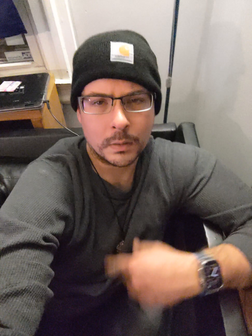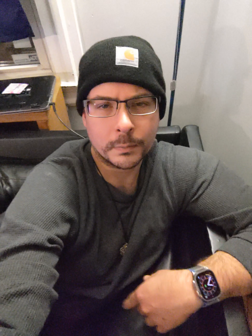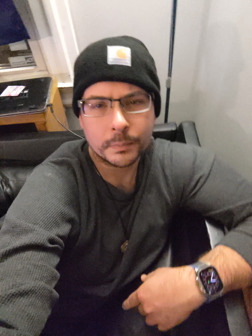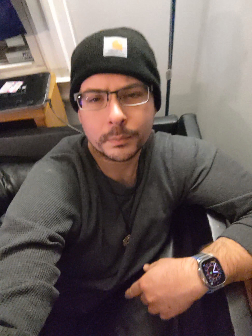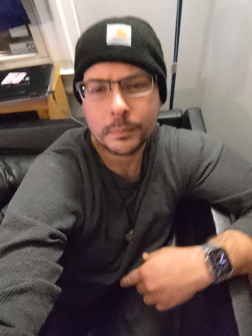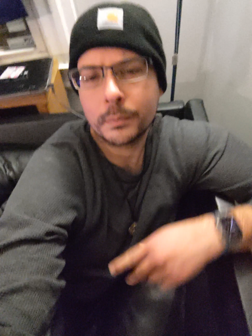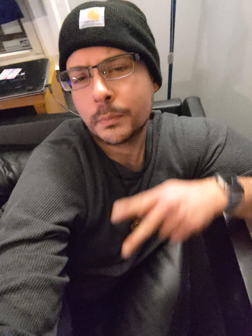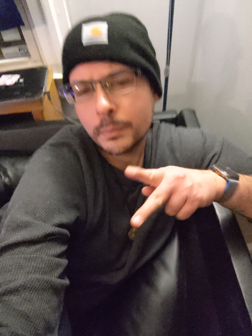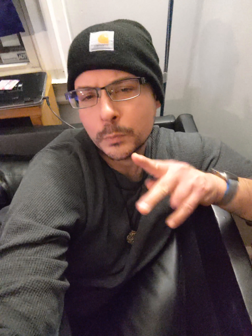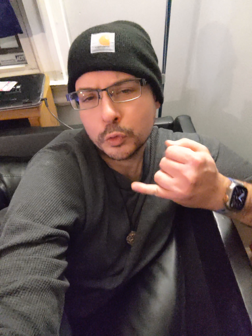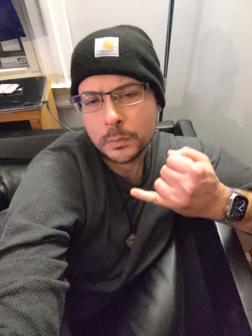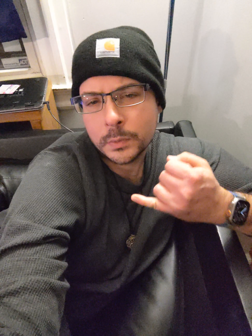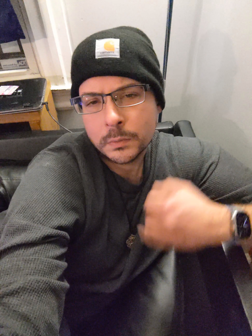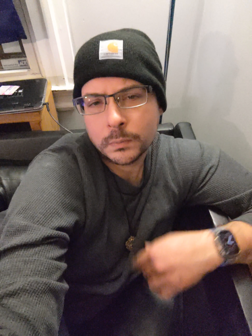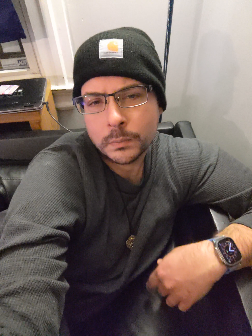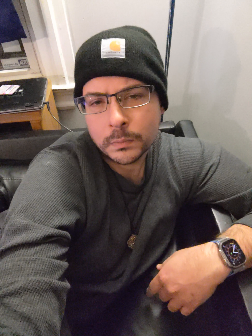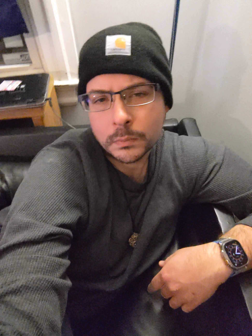pajamas